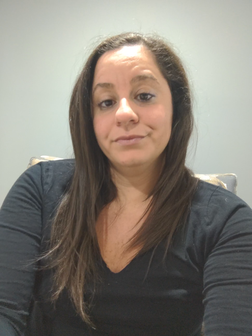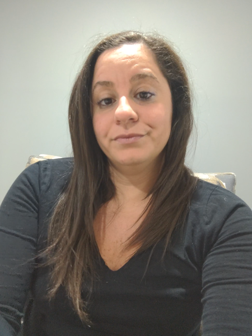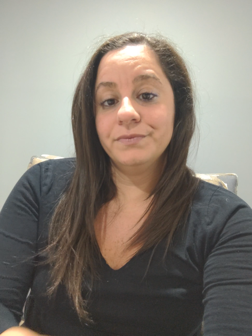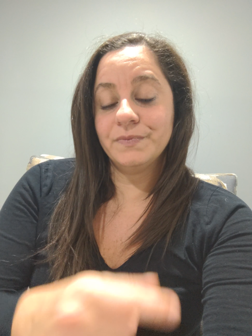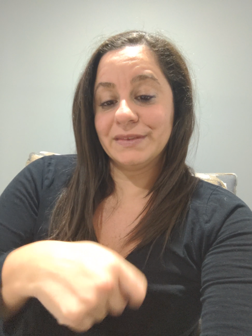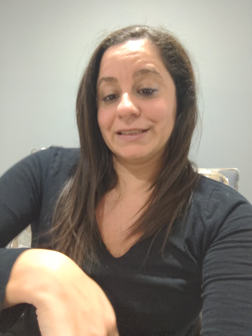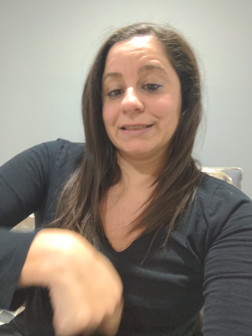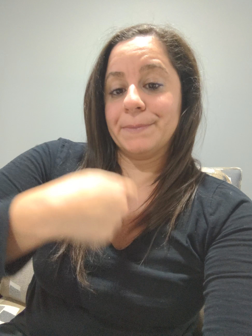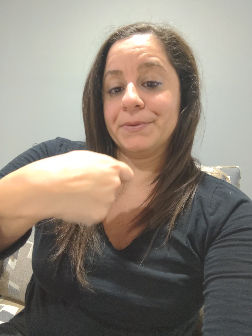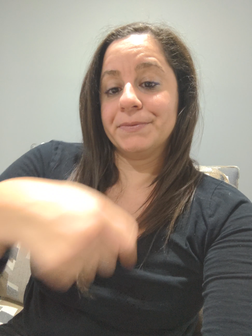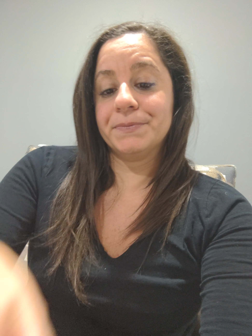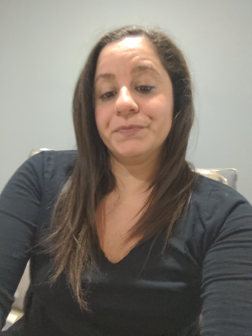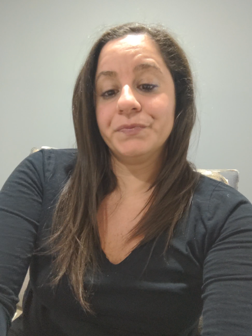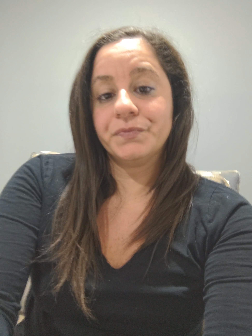zipper